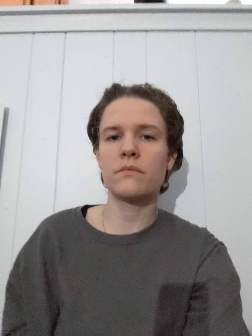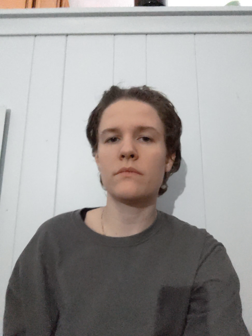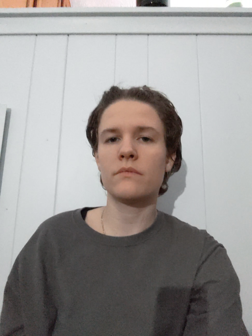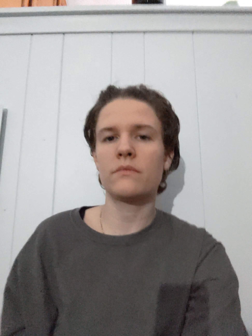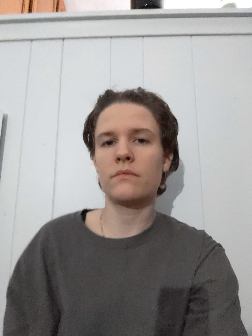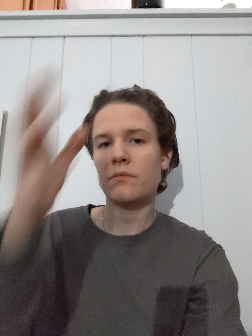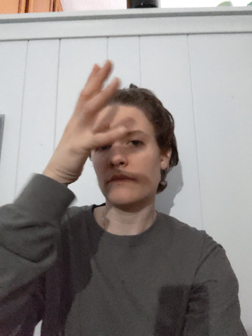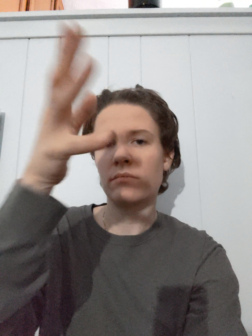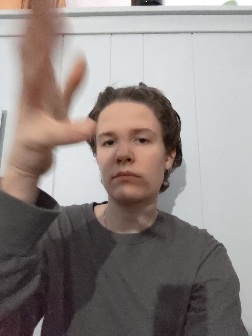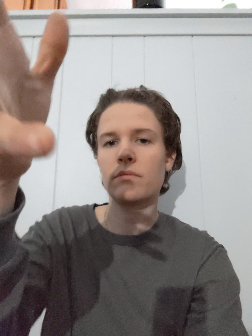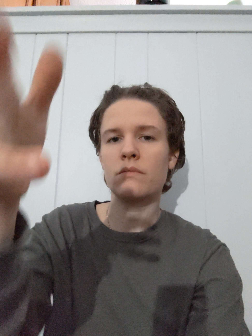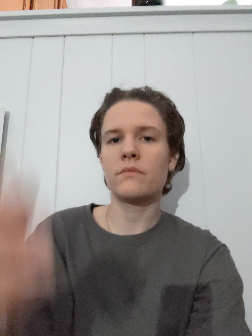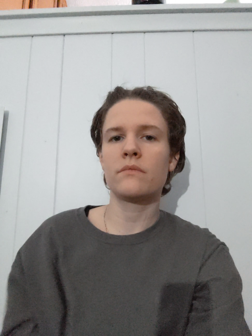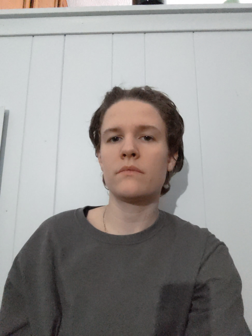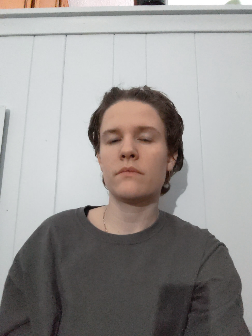grandpa